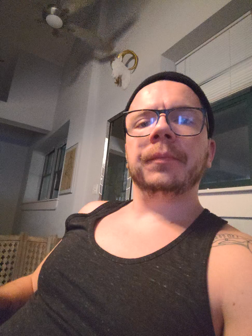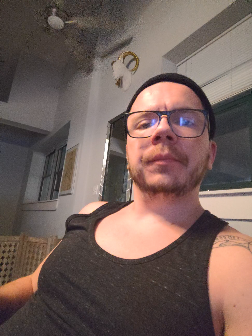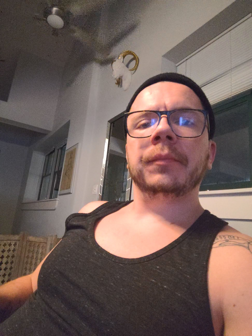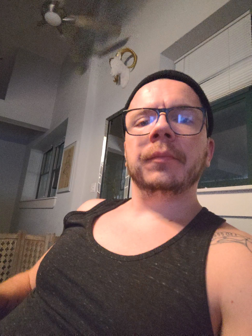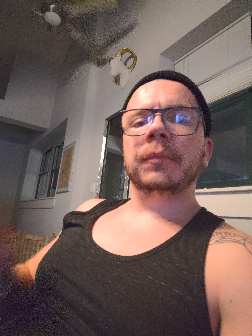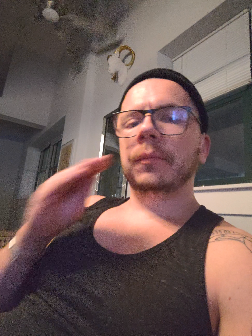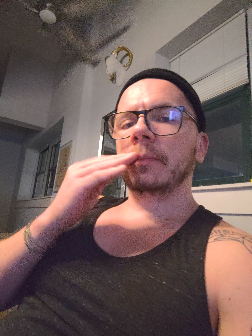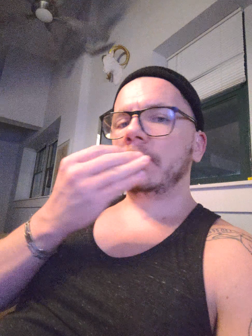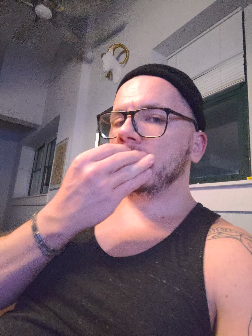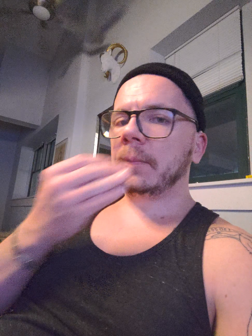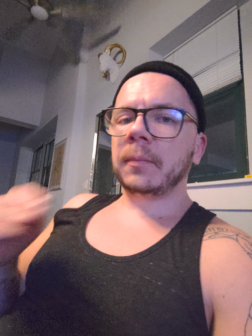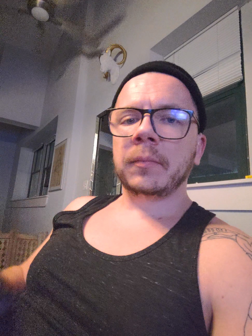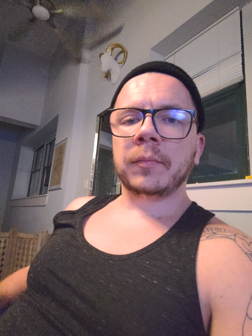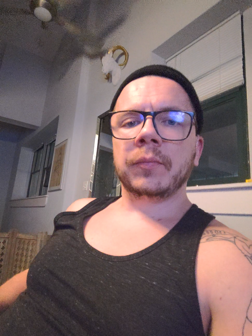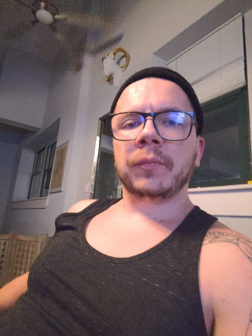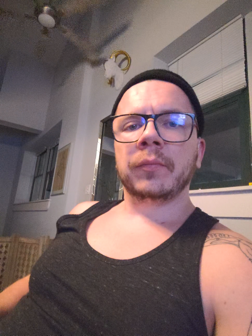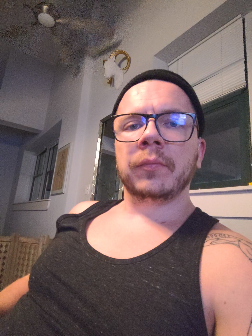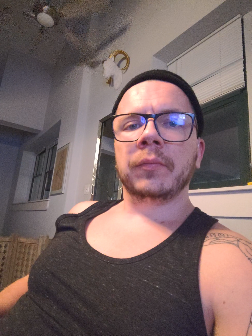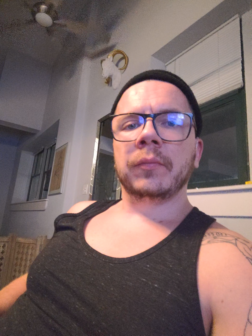flower